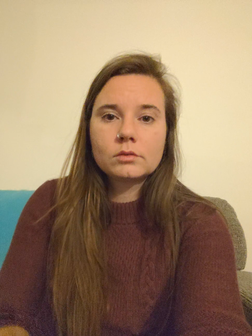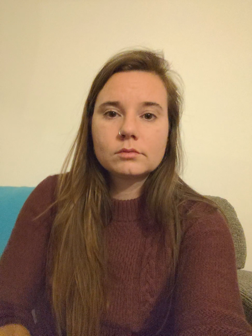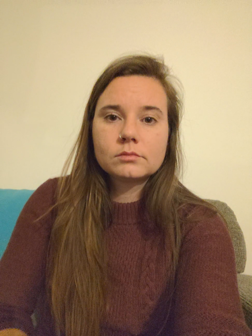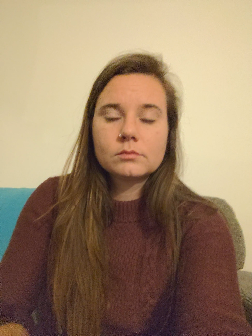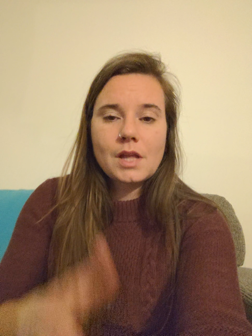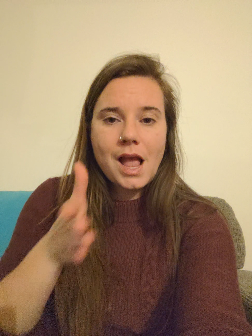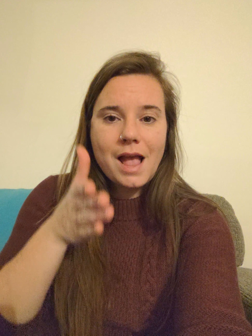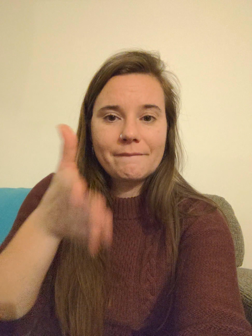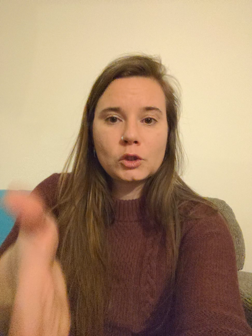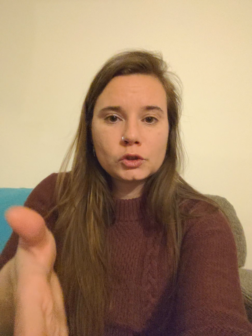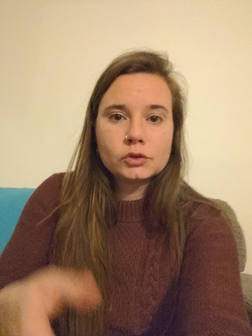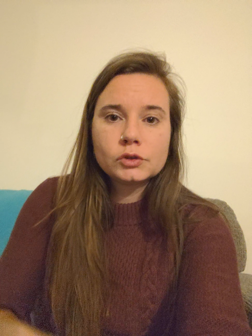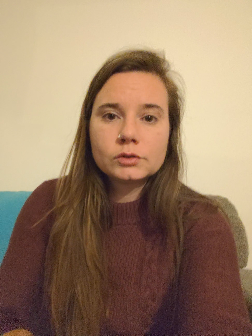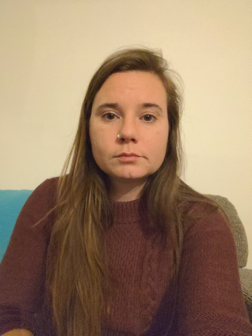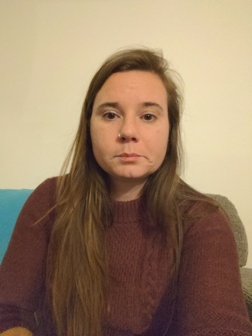after